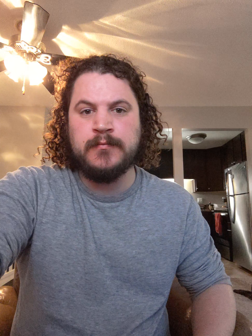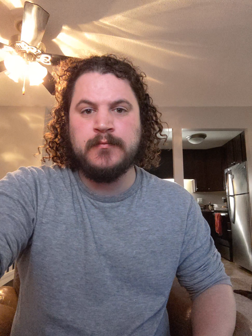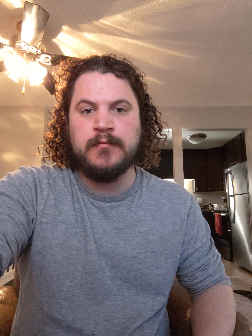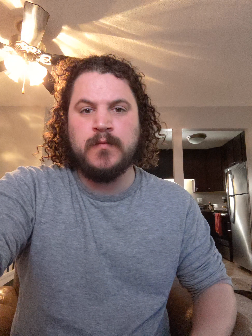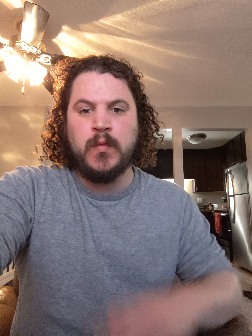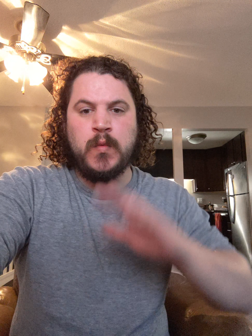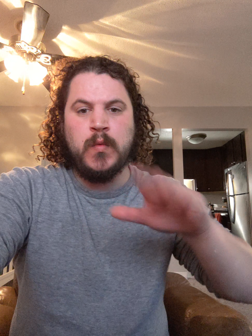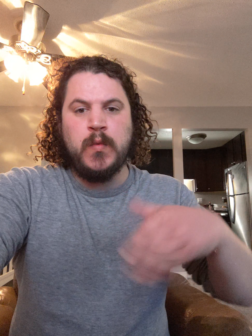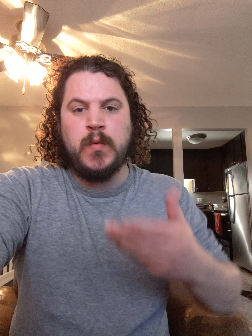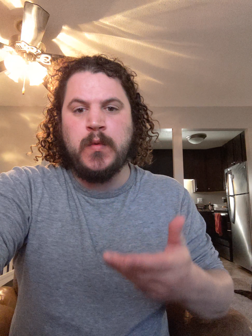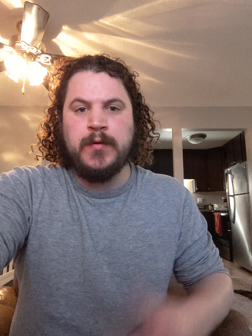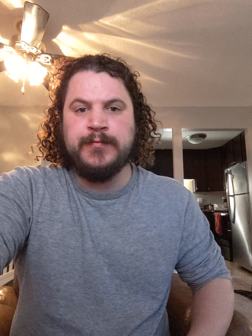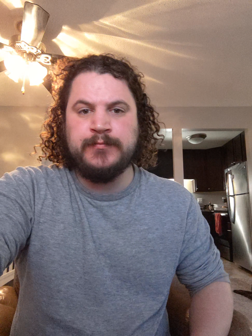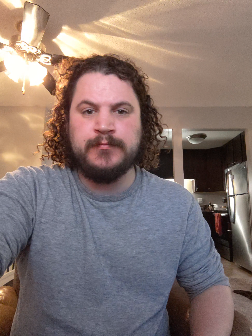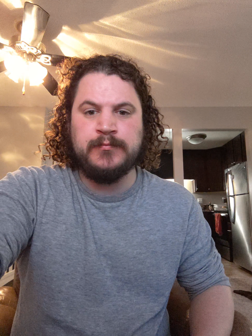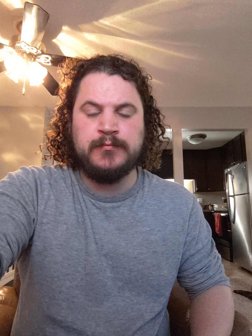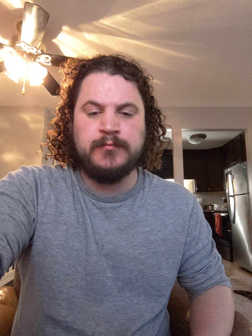all